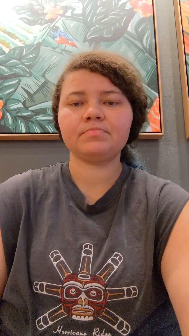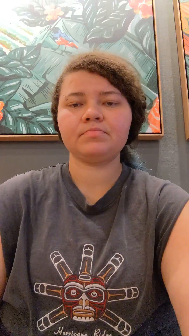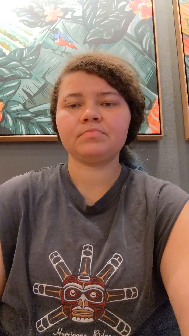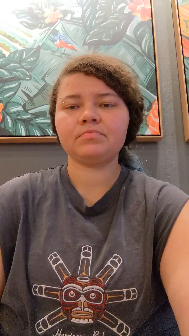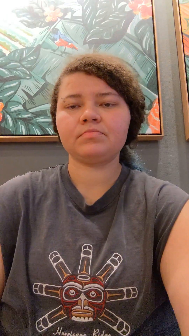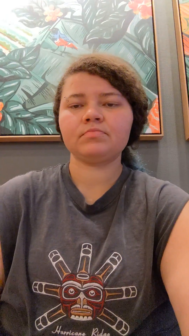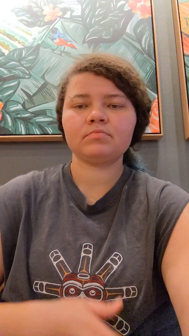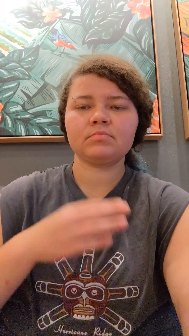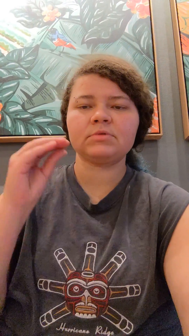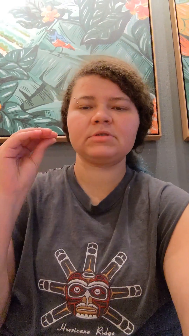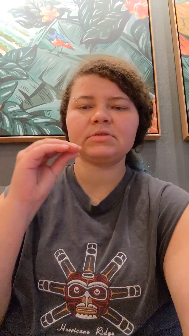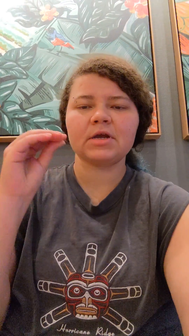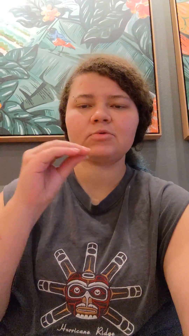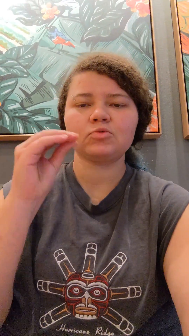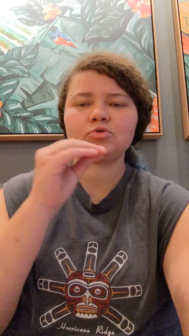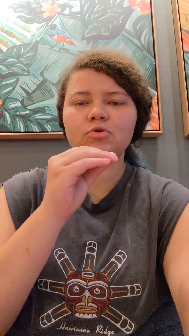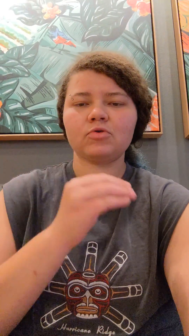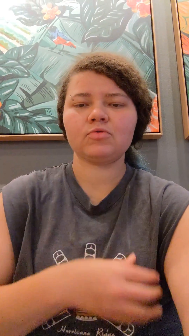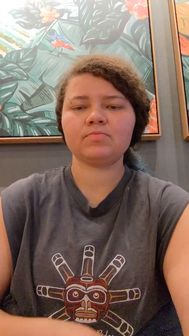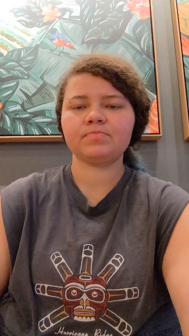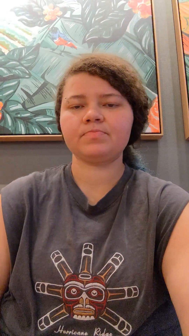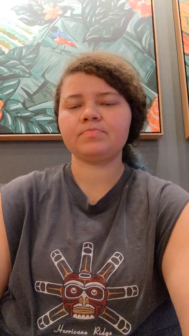dinosaur